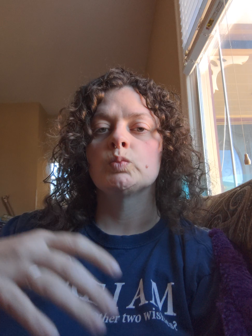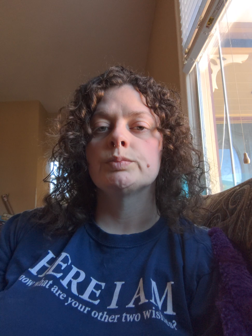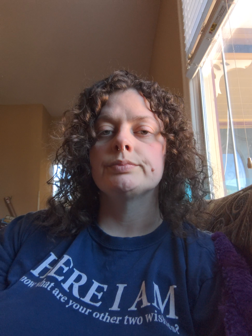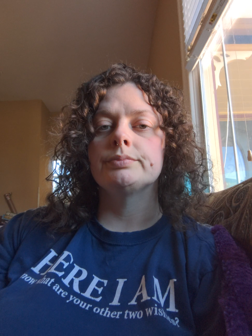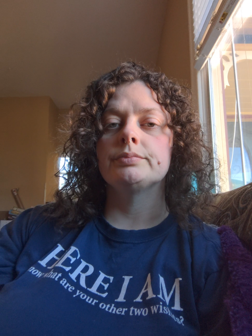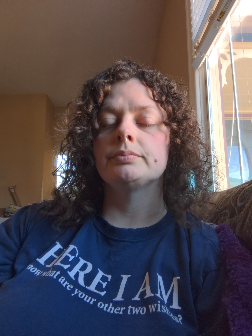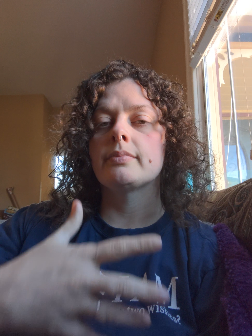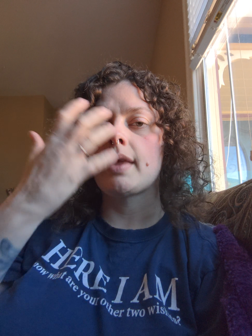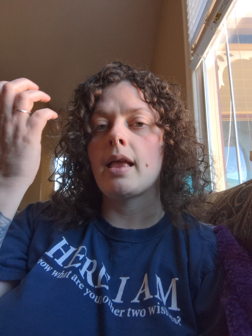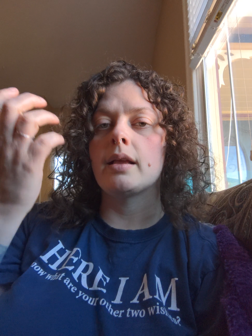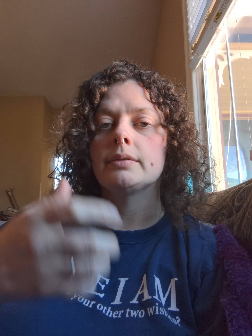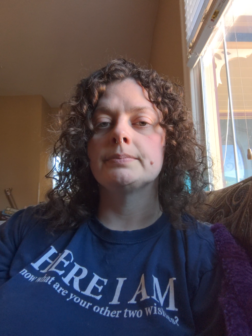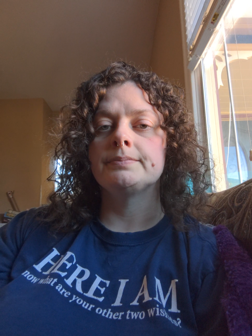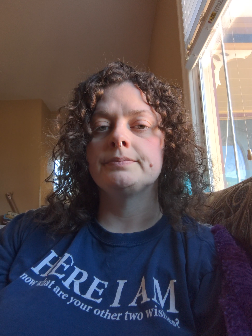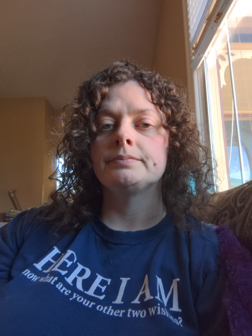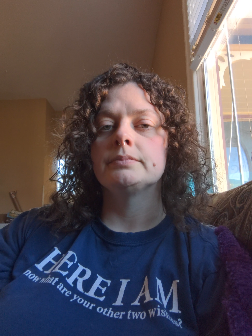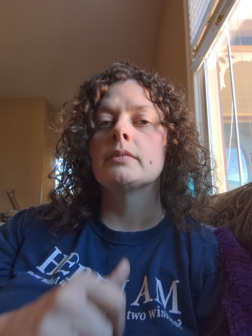mad